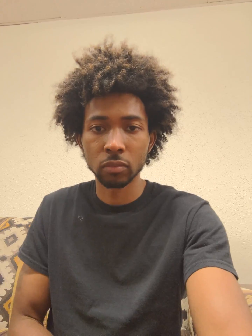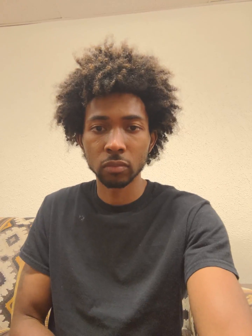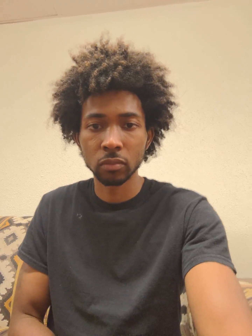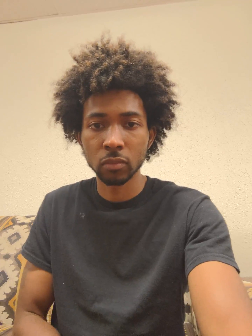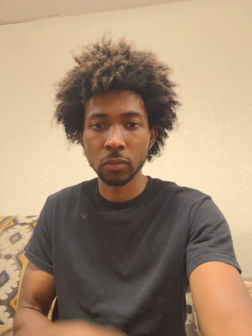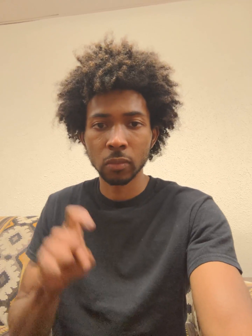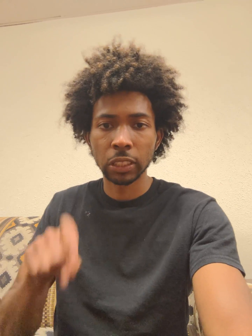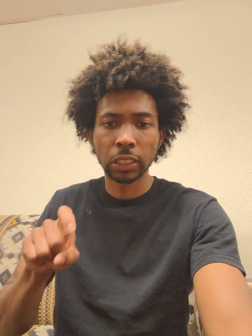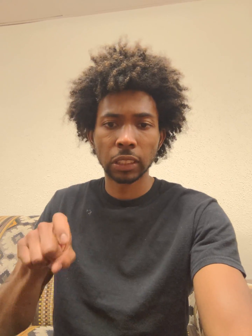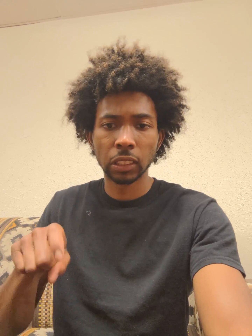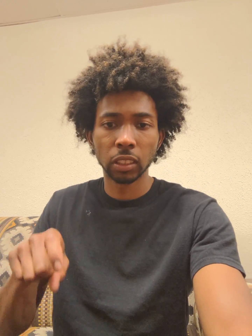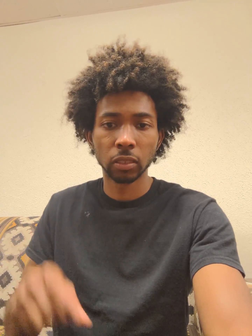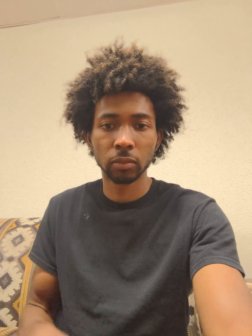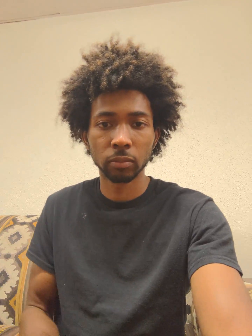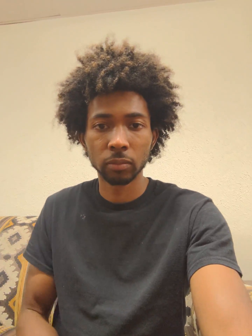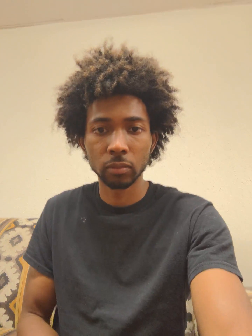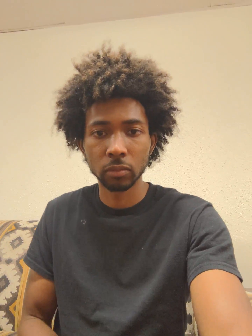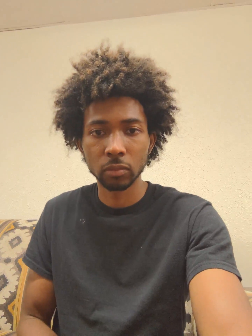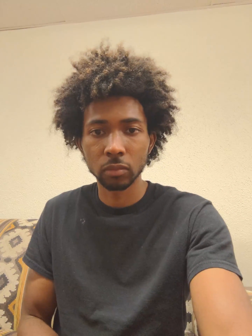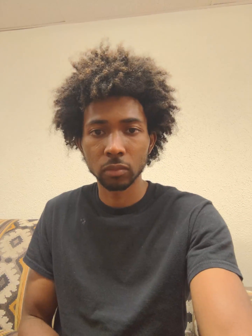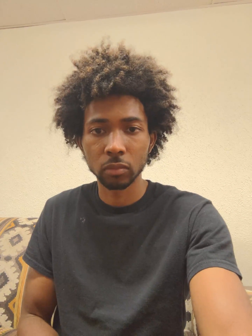need